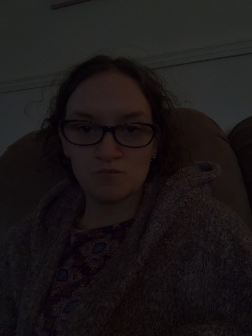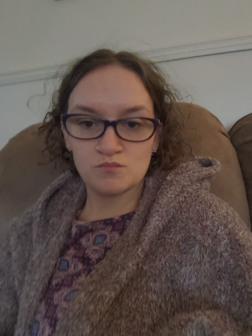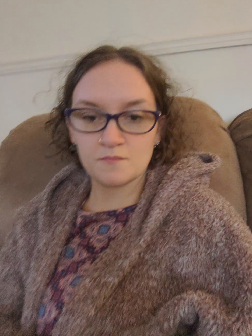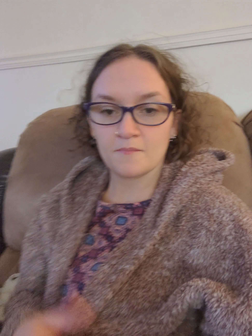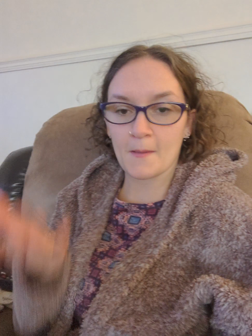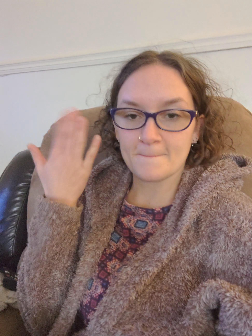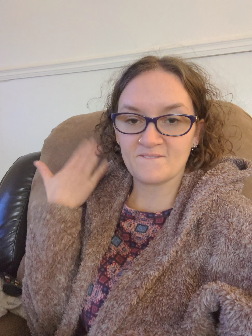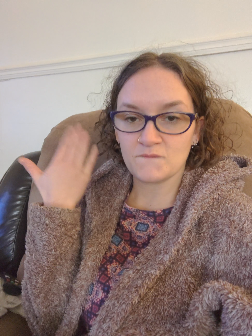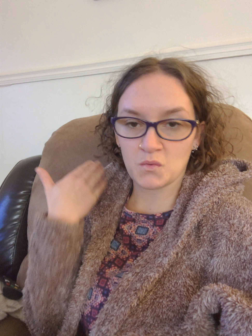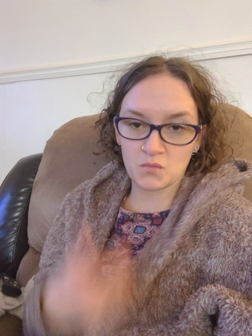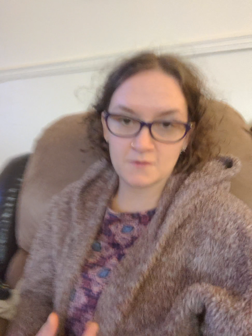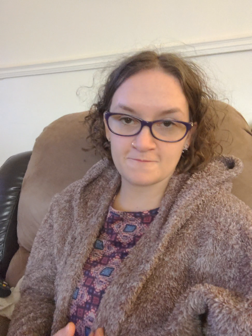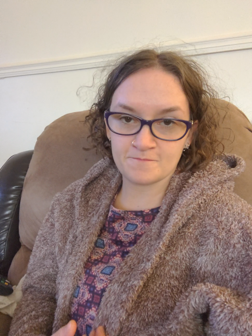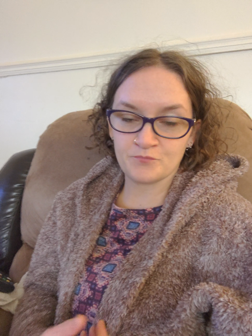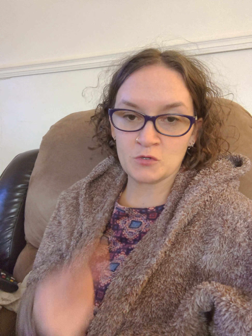before